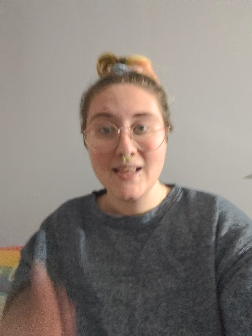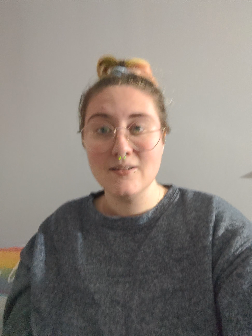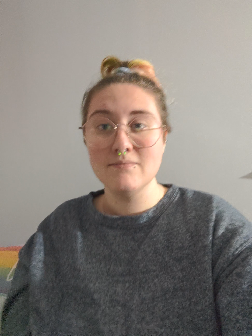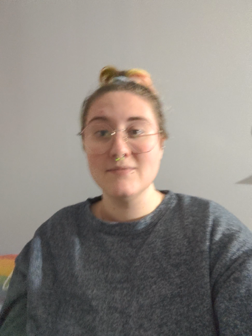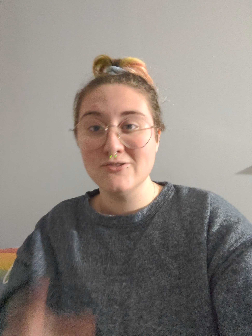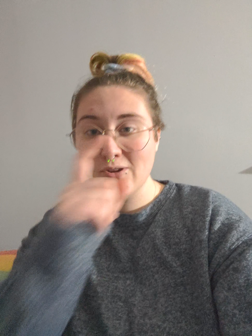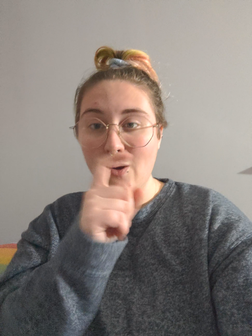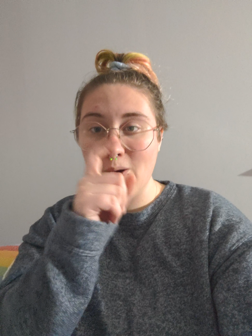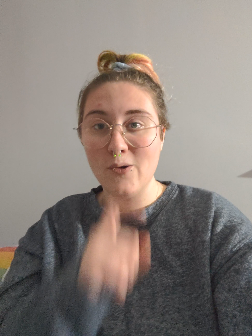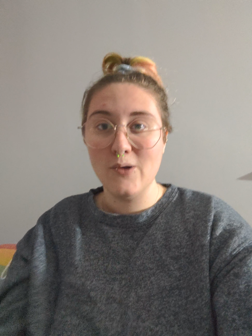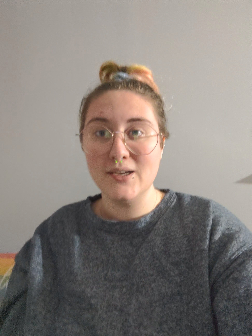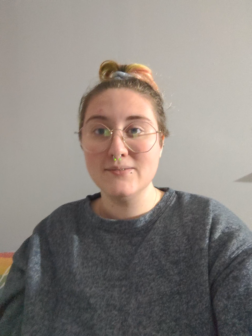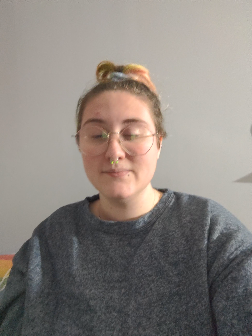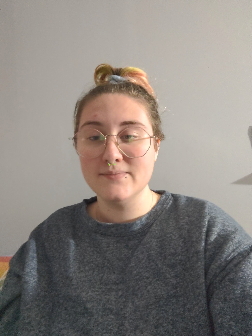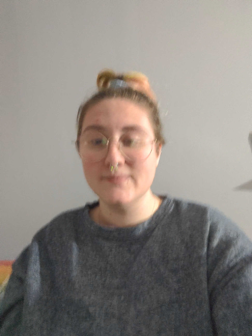doll